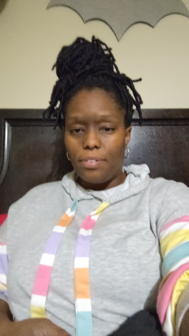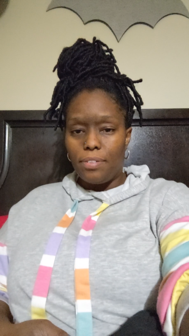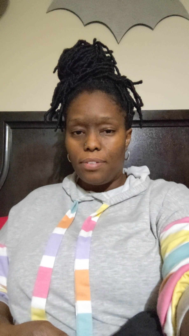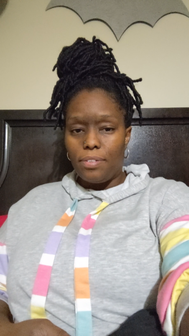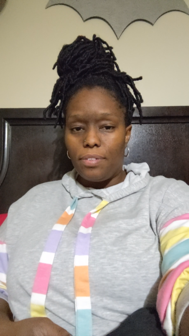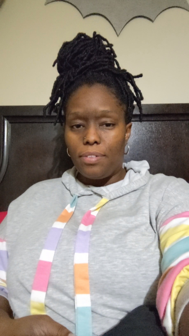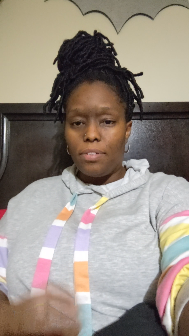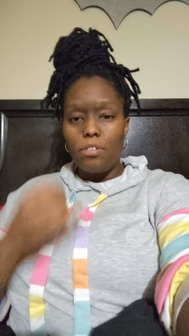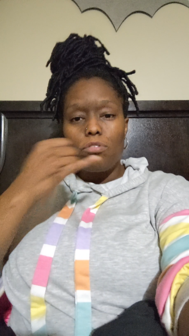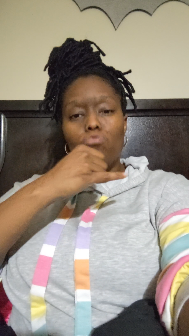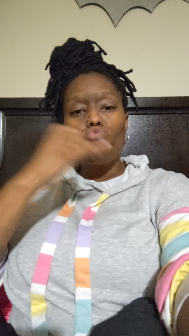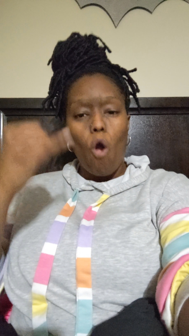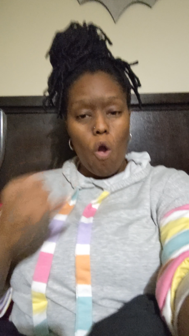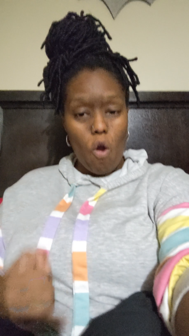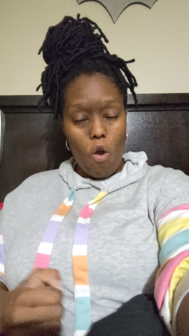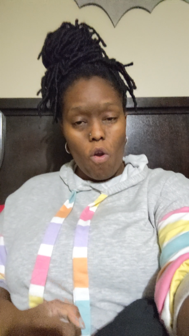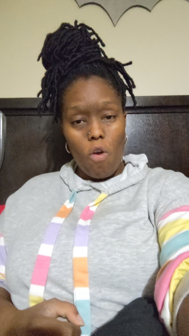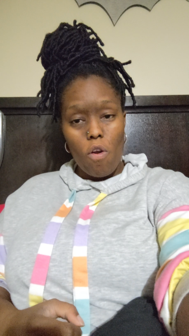draw